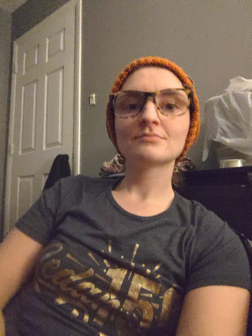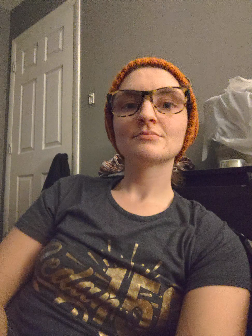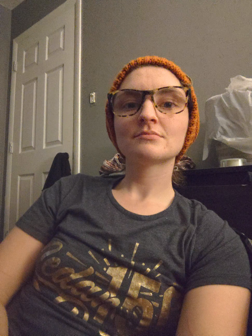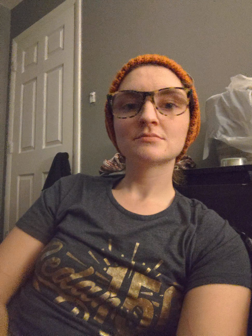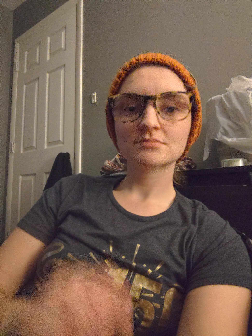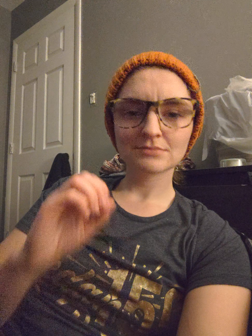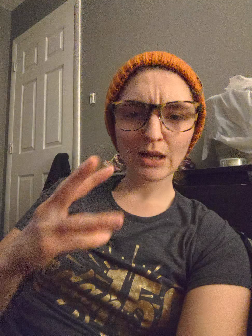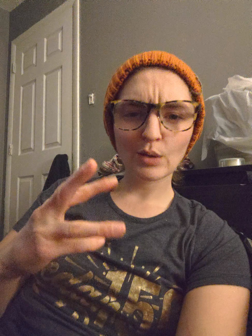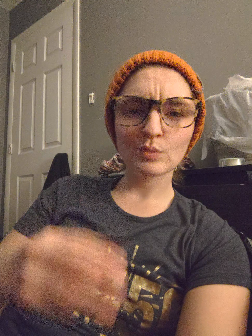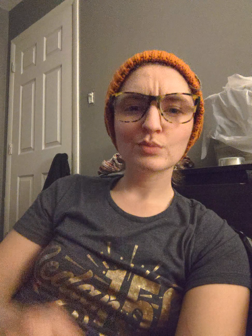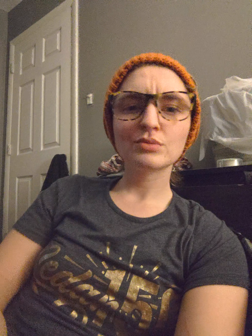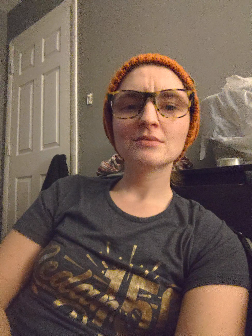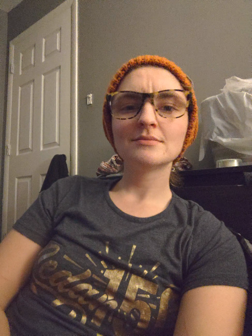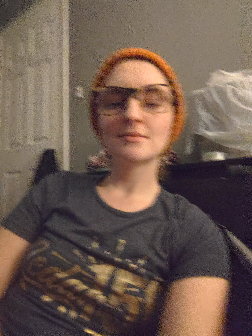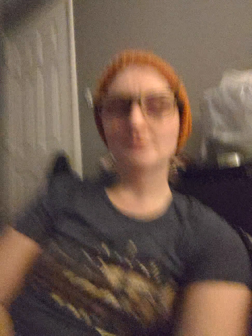owie